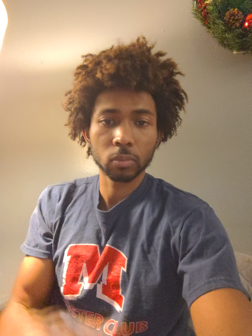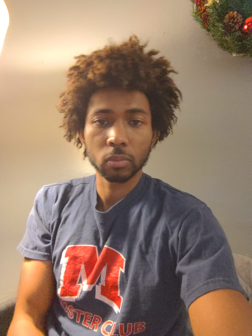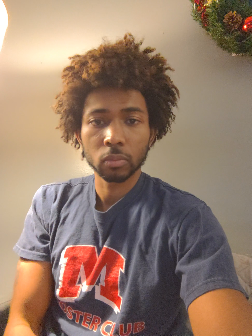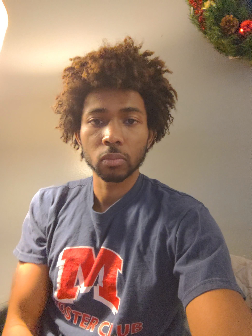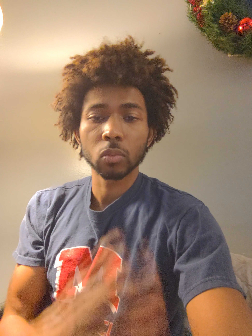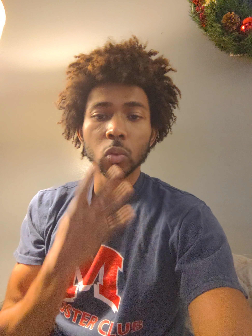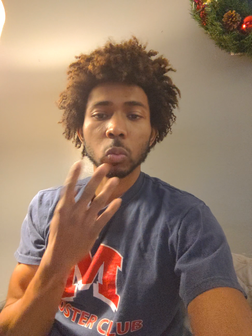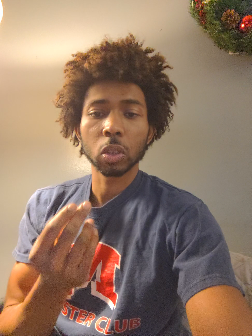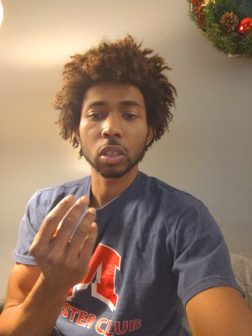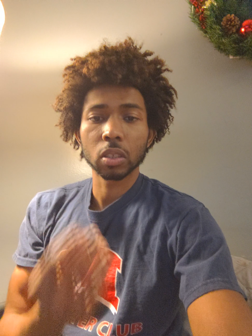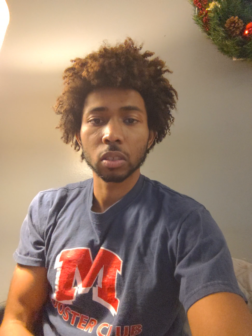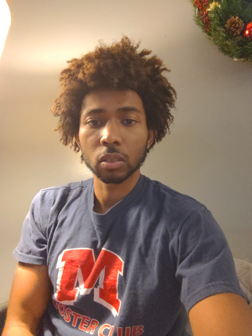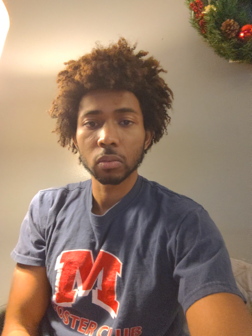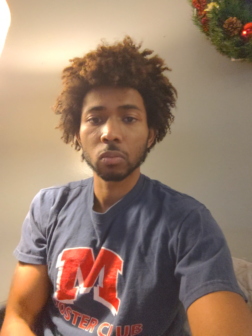wet